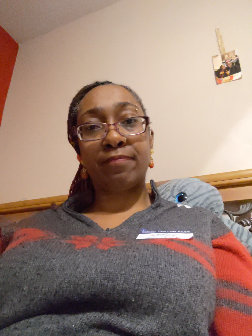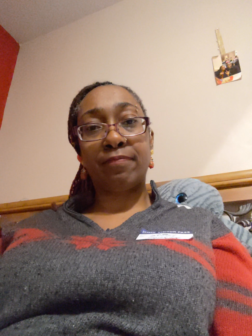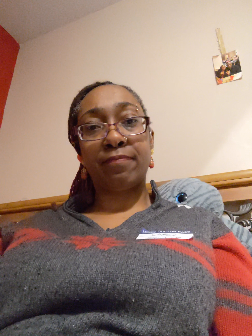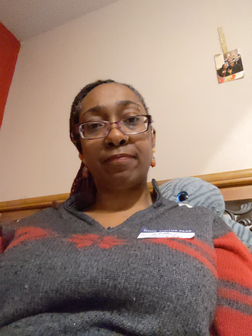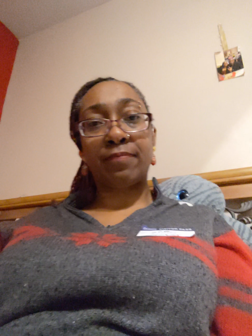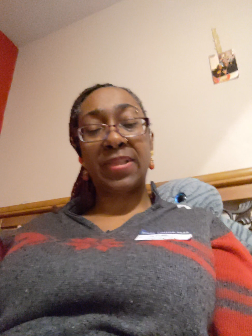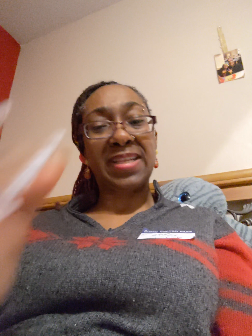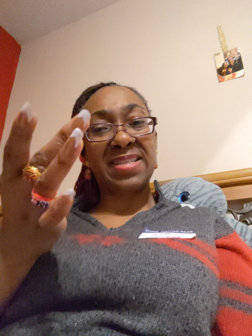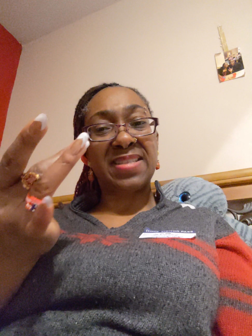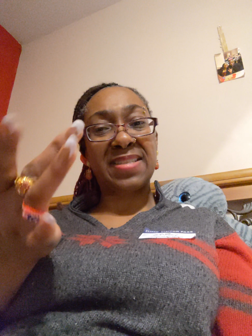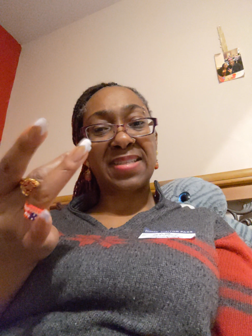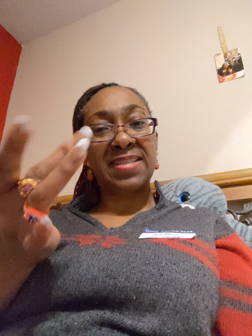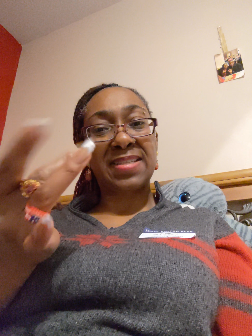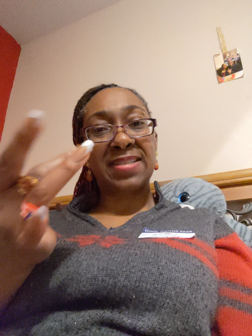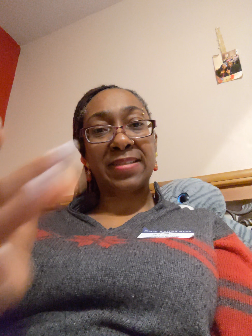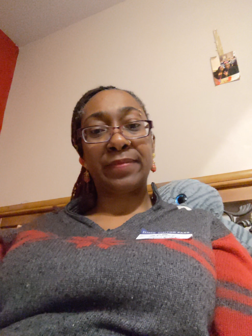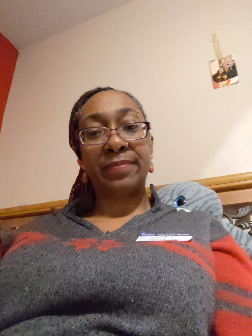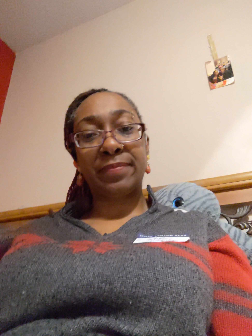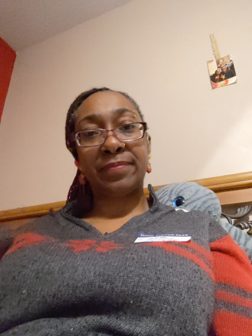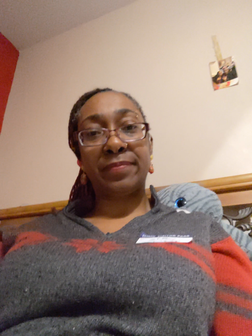sticky